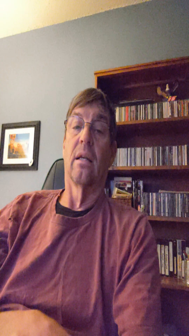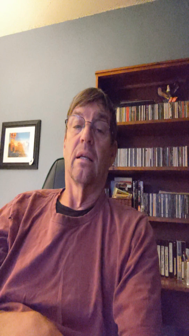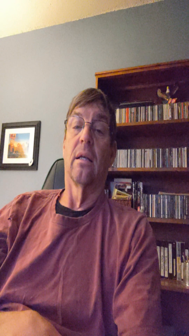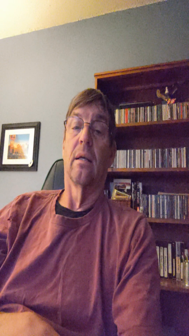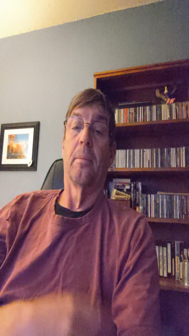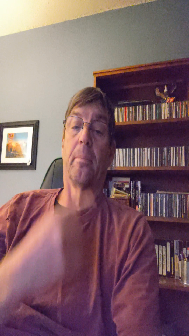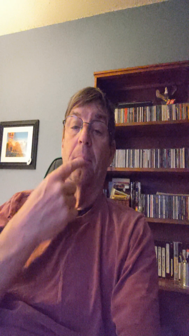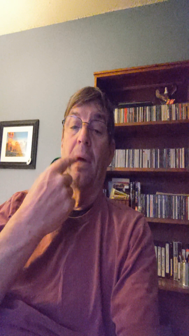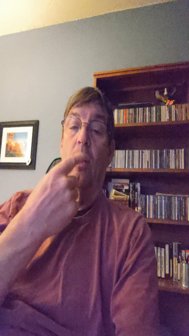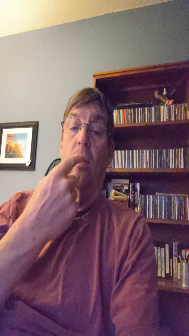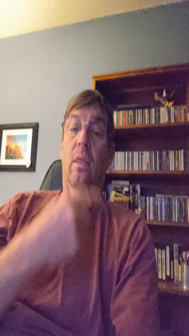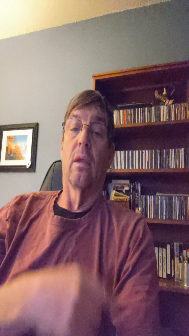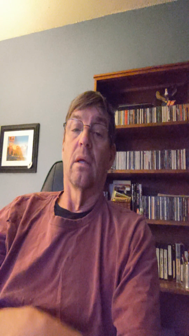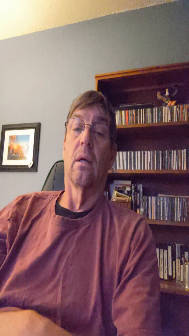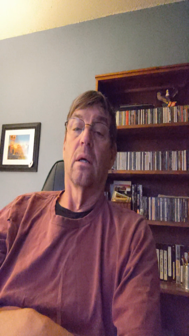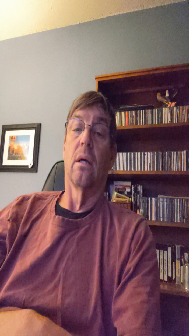mouth